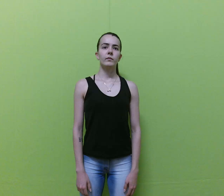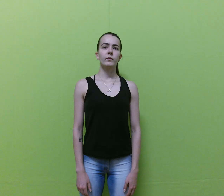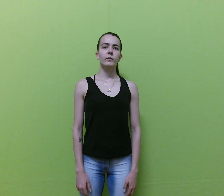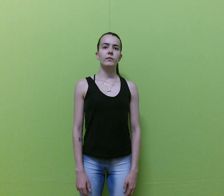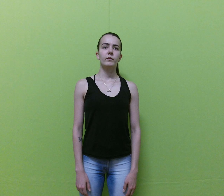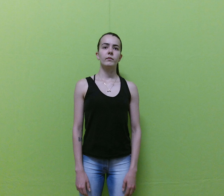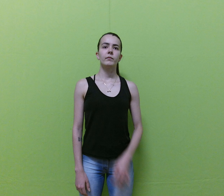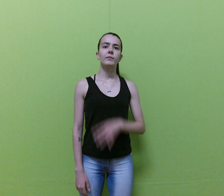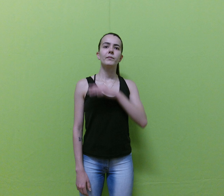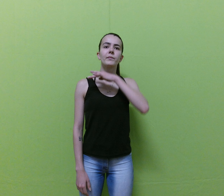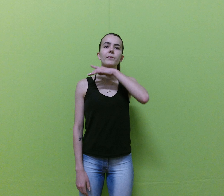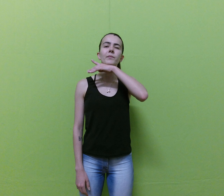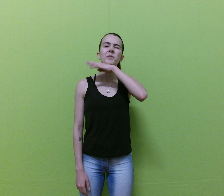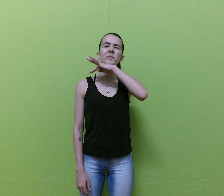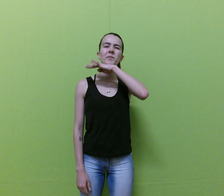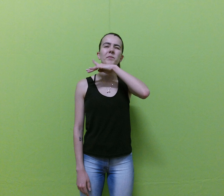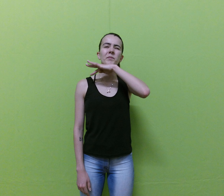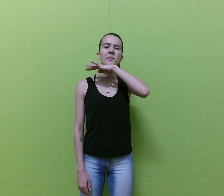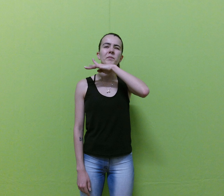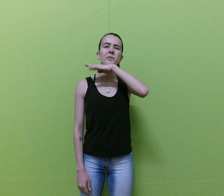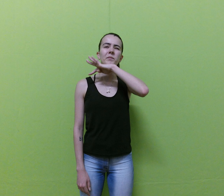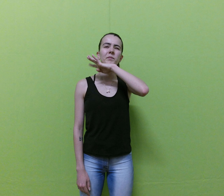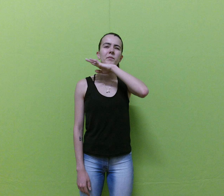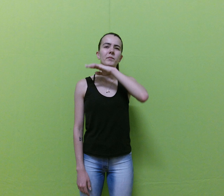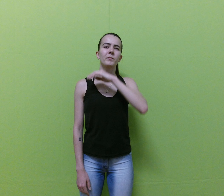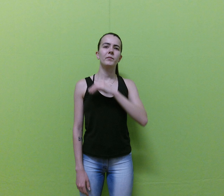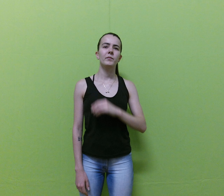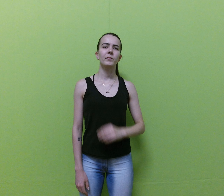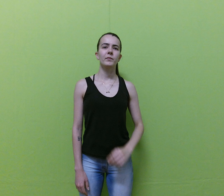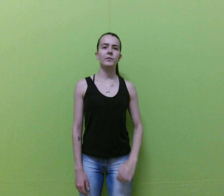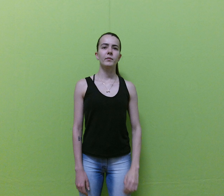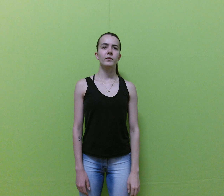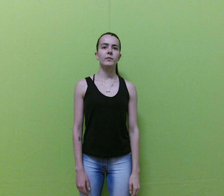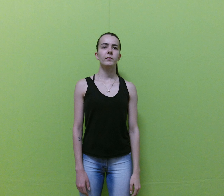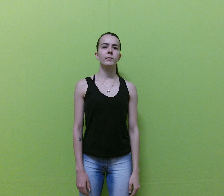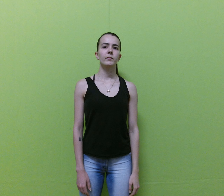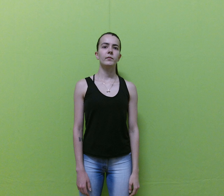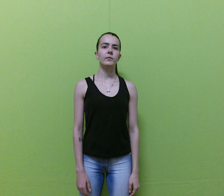ruim